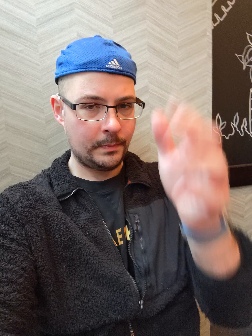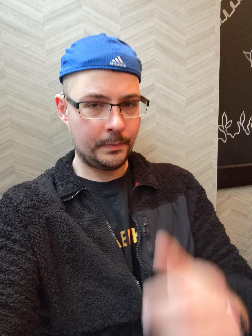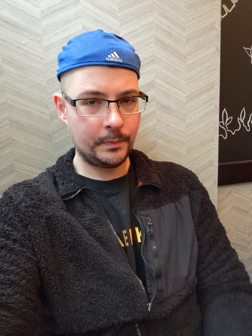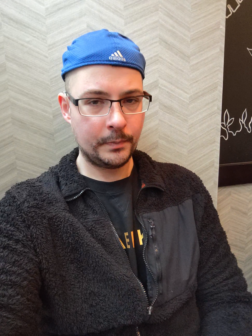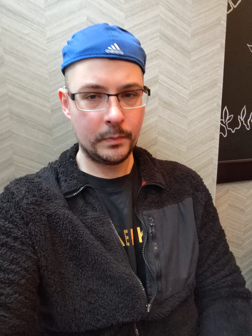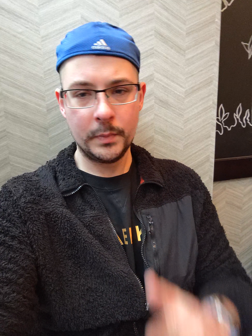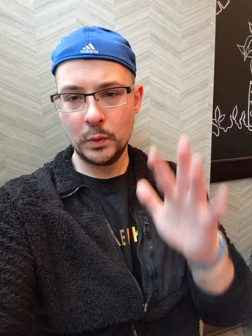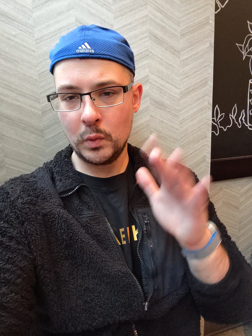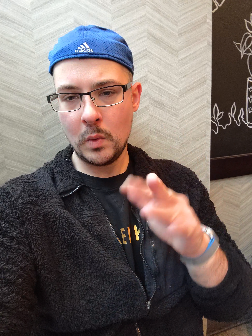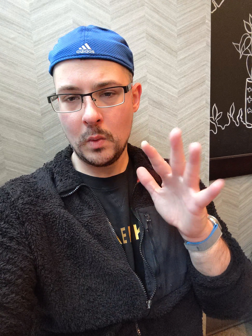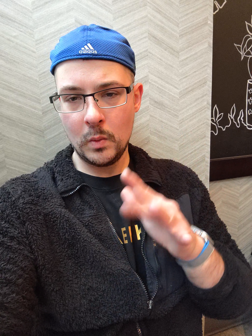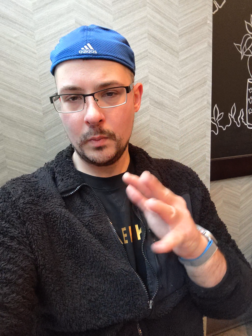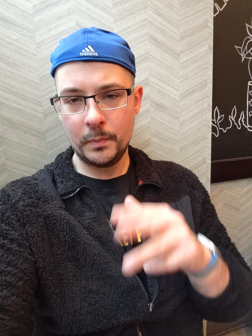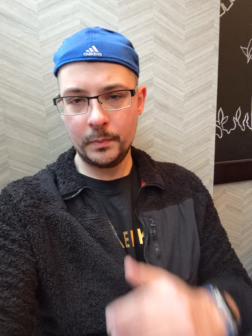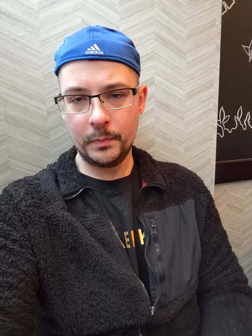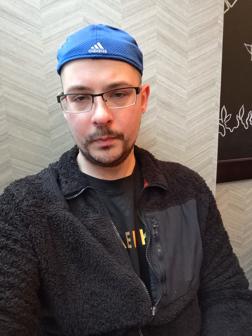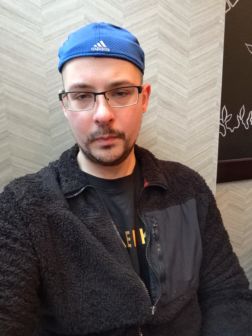snow